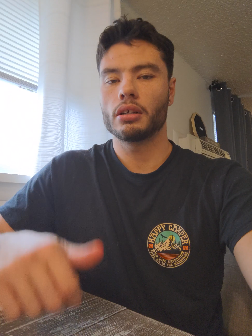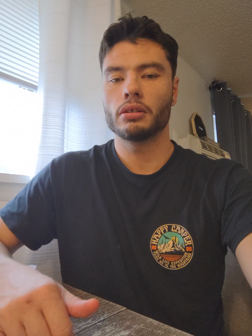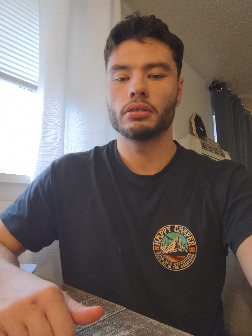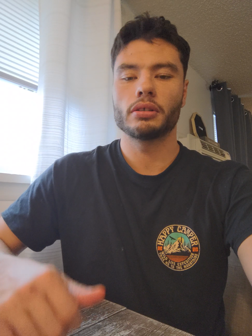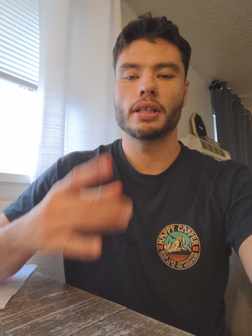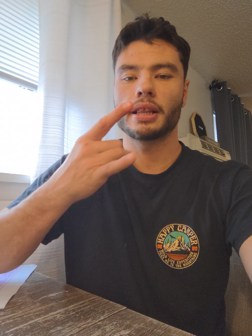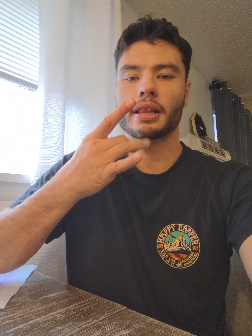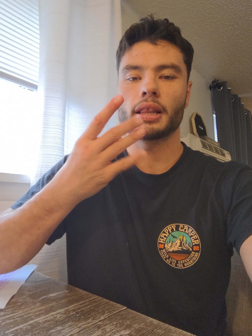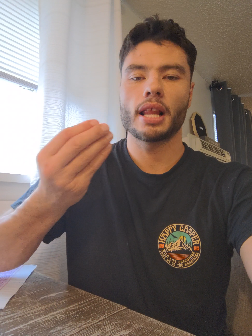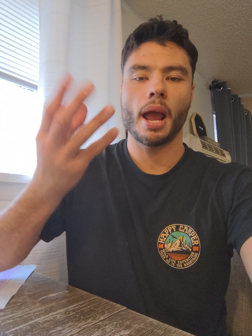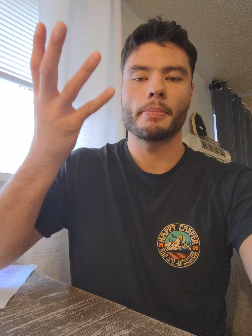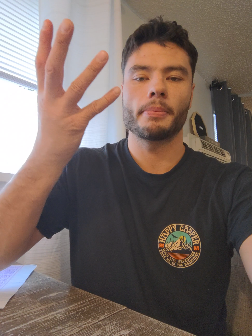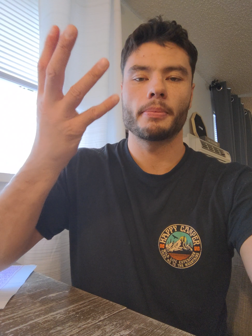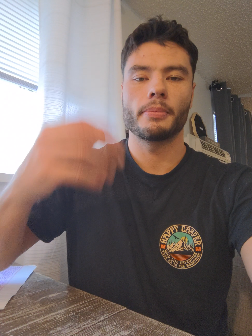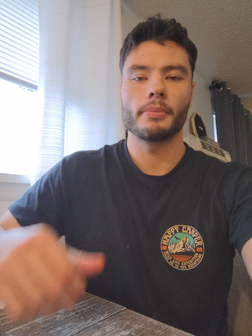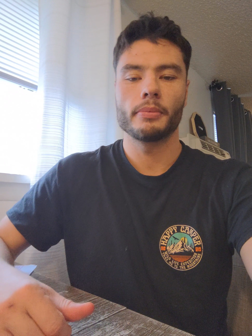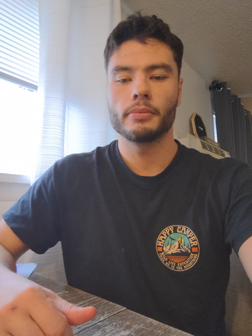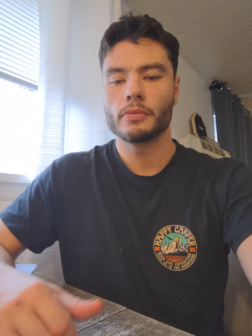lamp